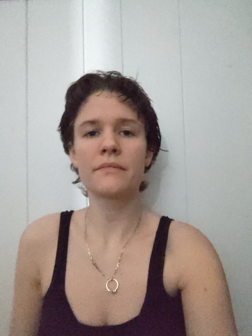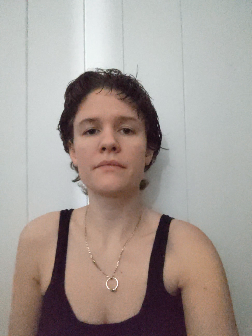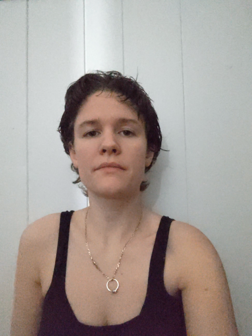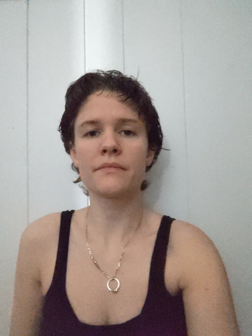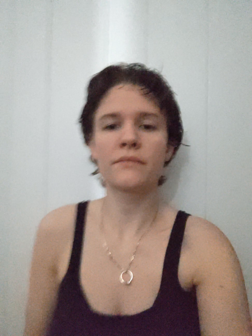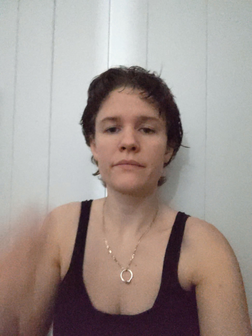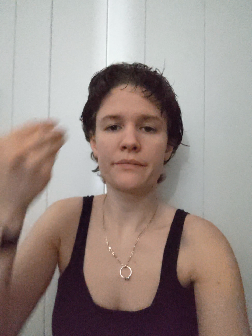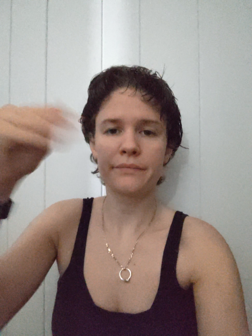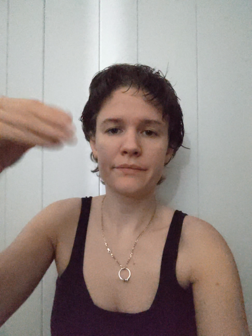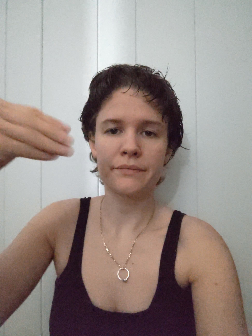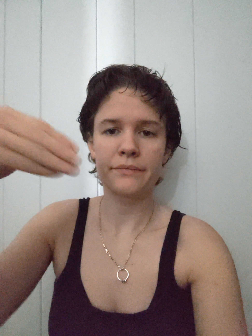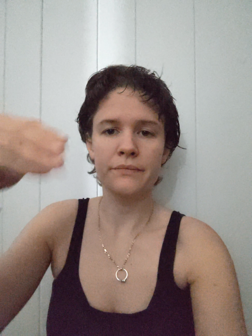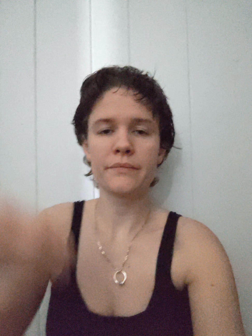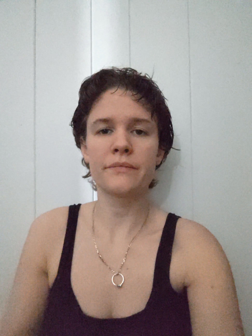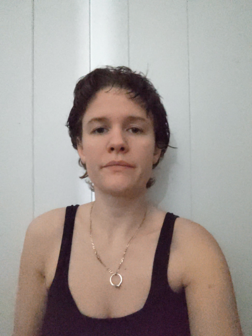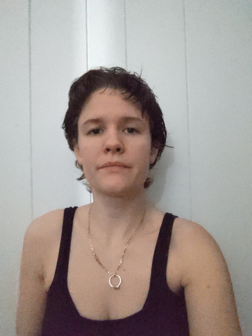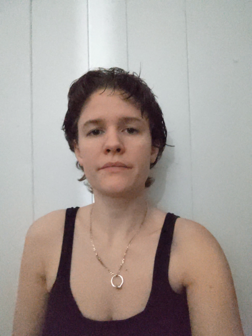store